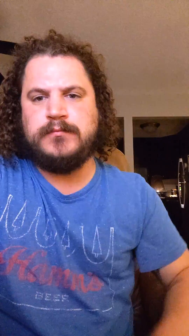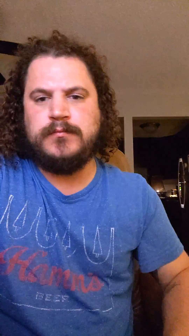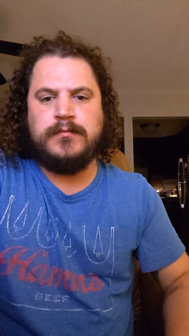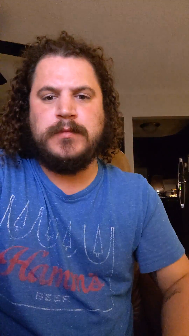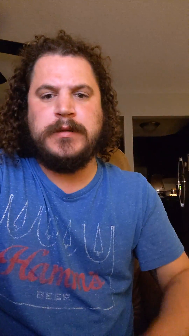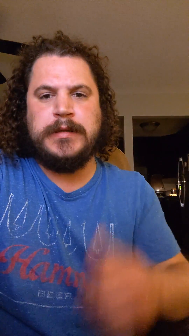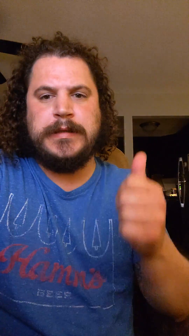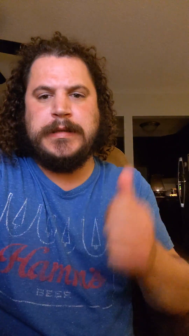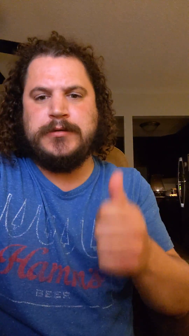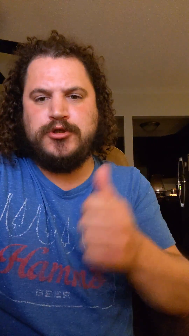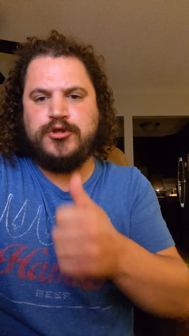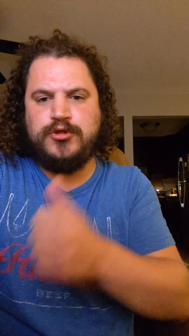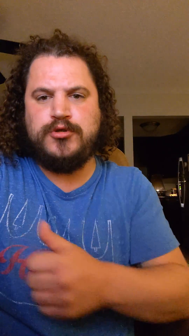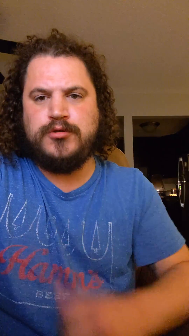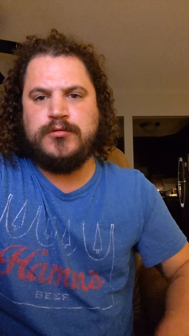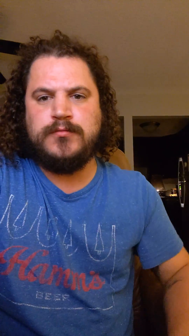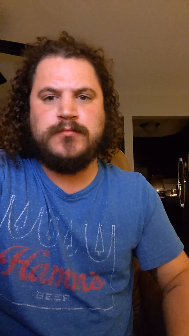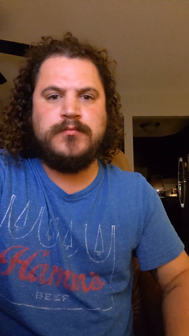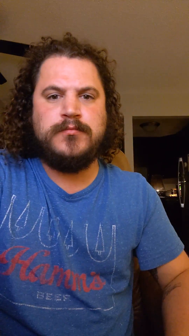each